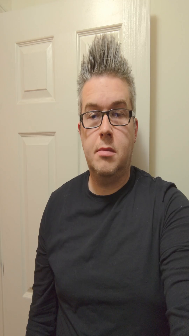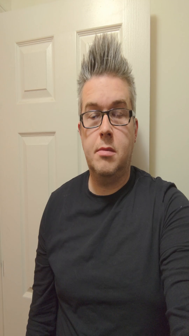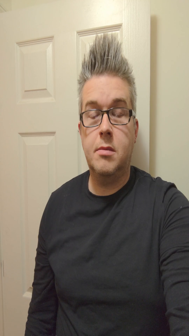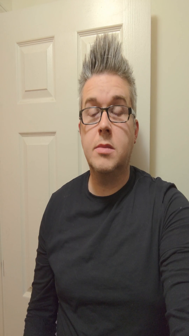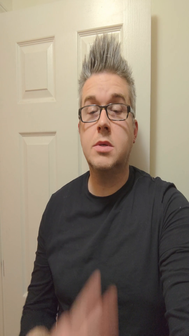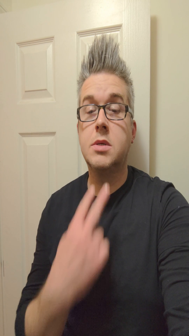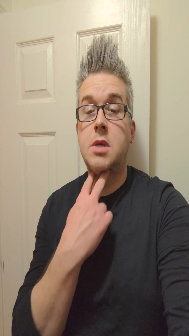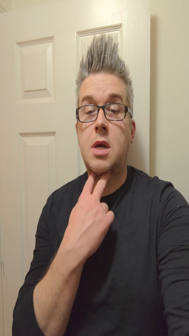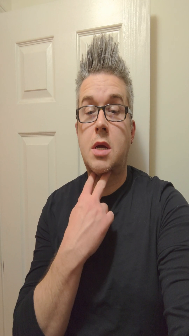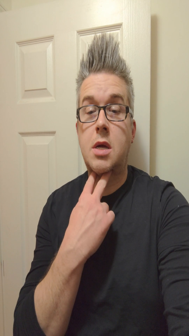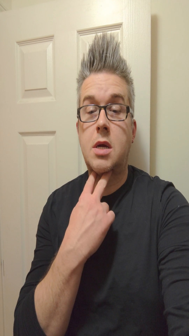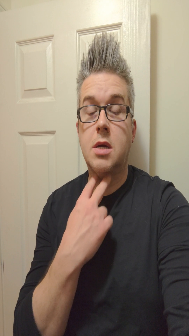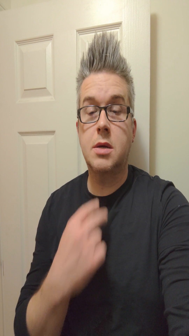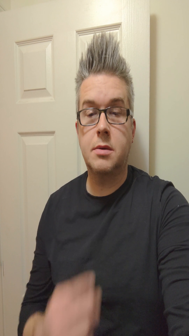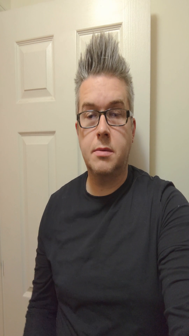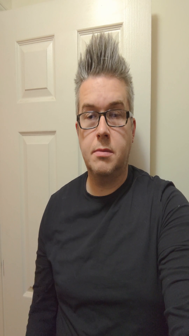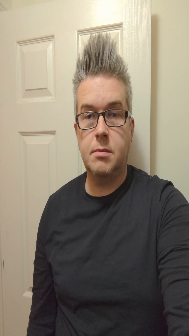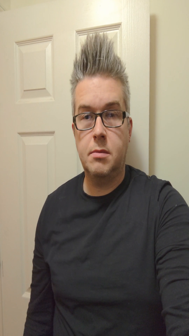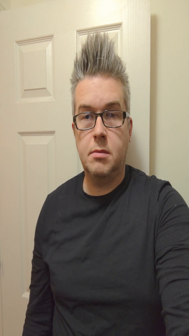stuck